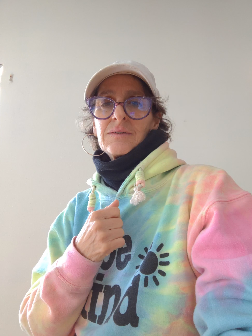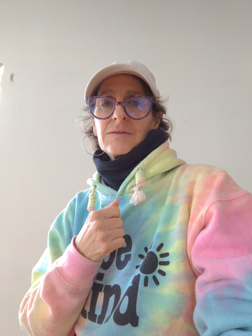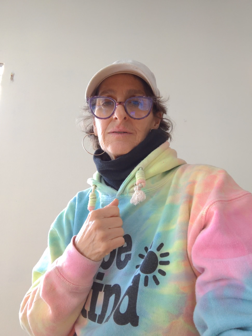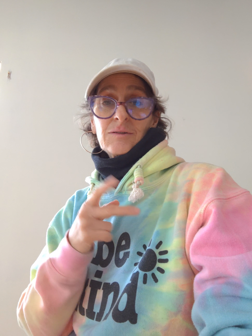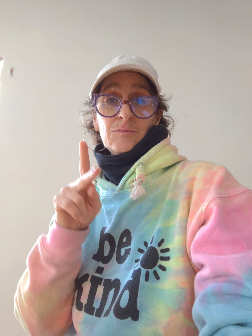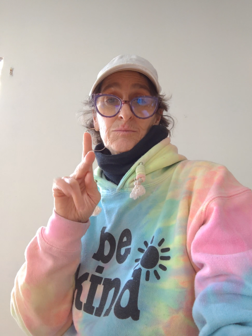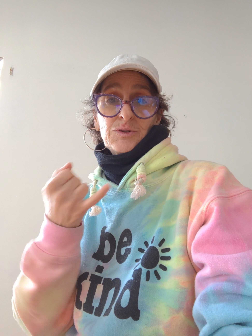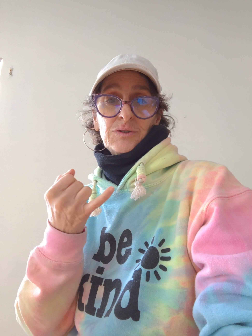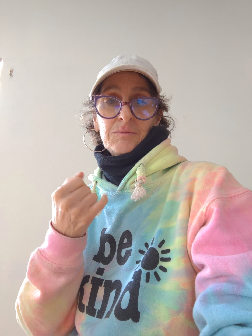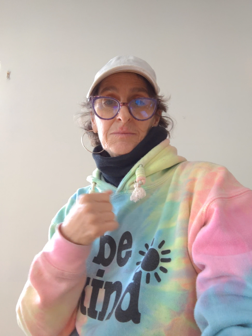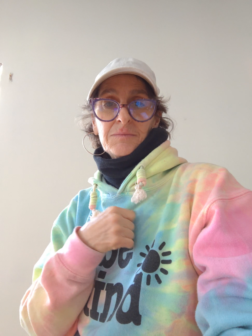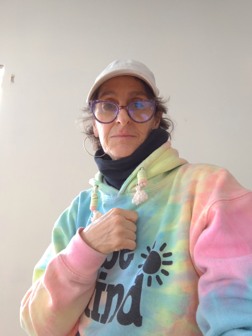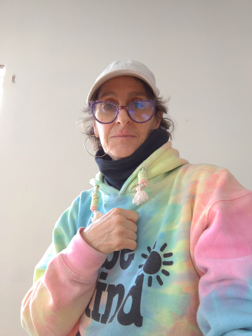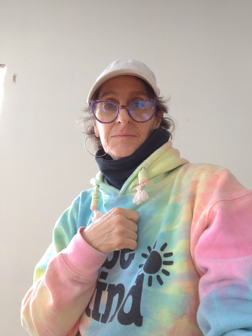pajamas